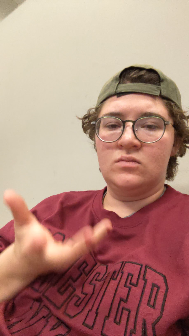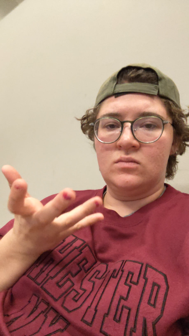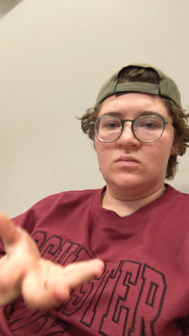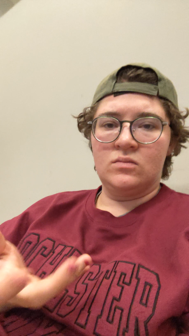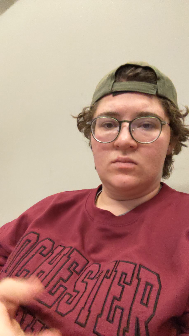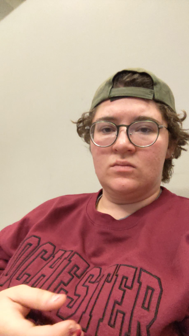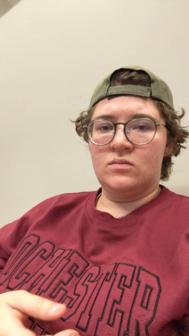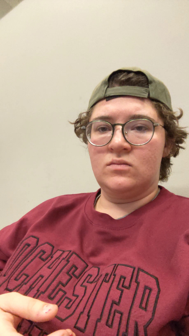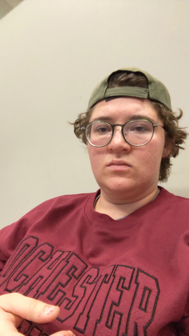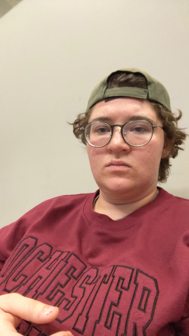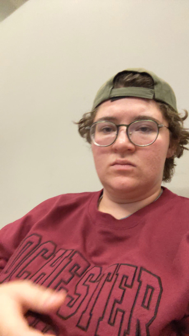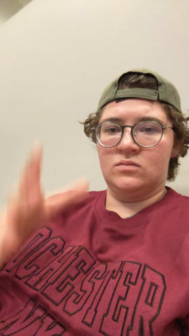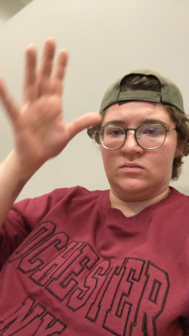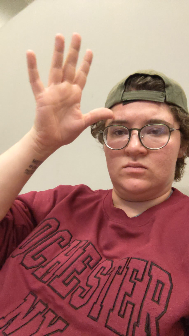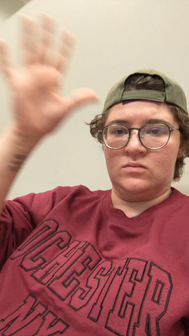moose